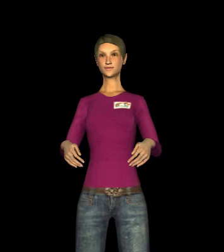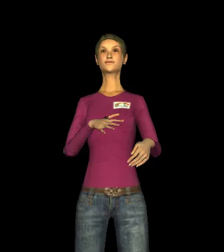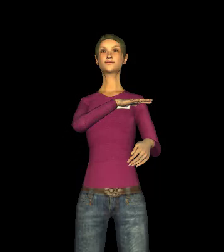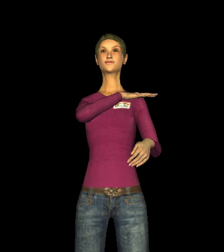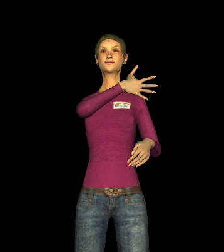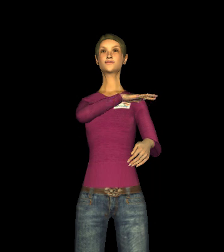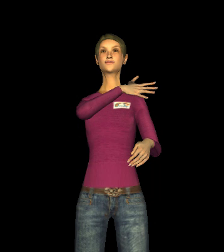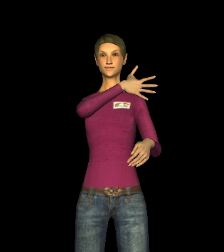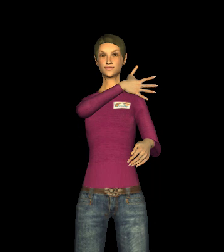أستاذ